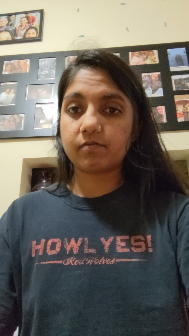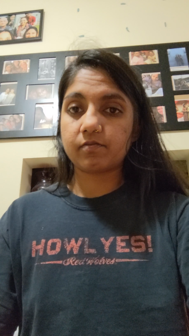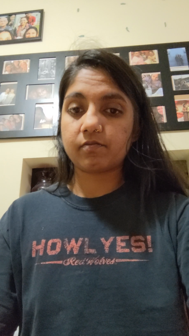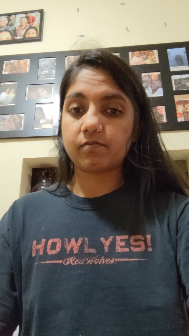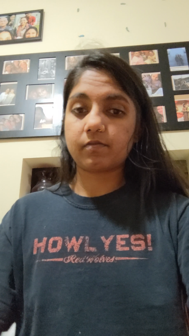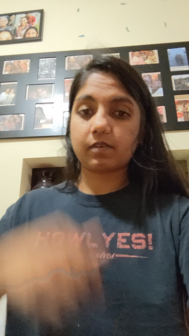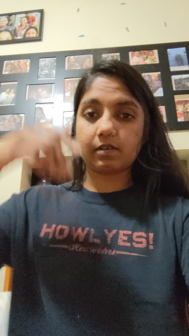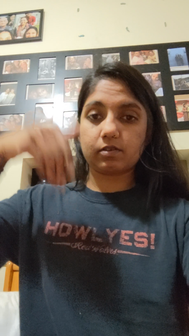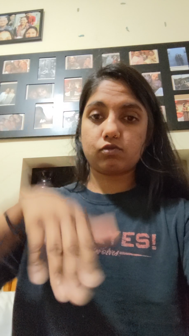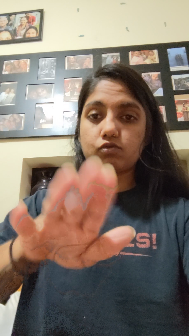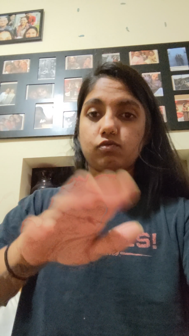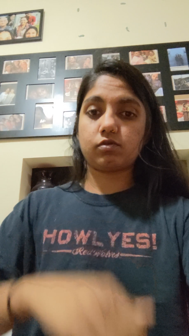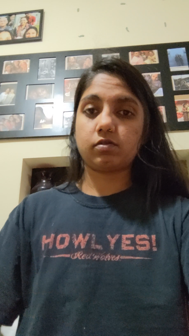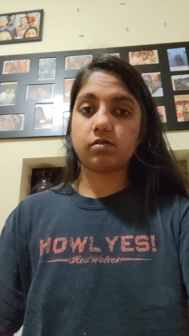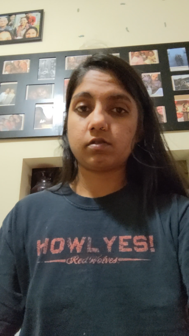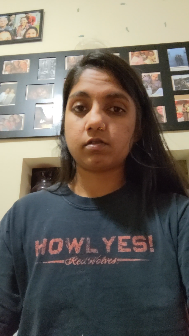enter